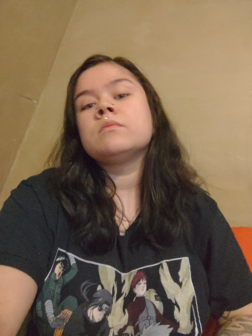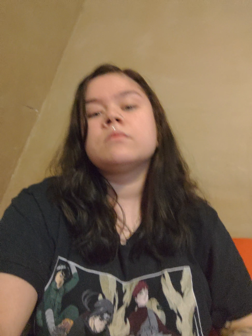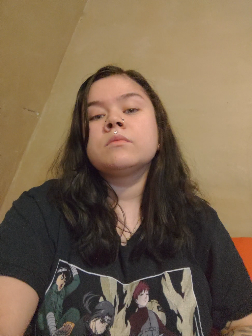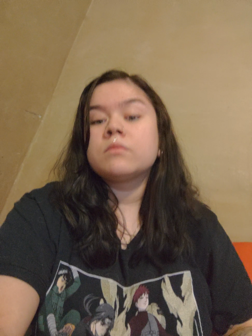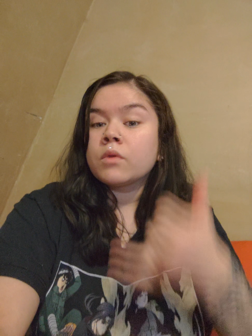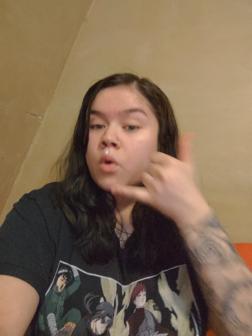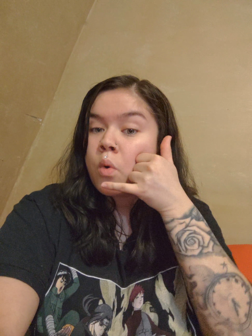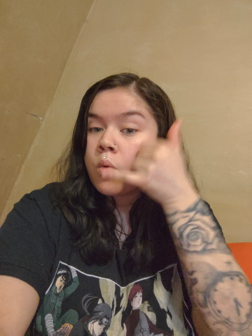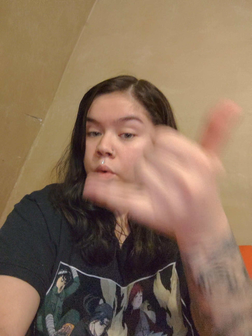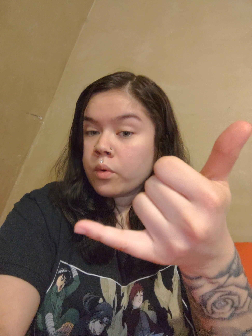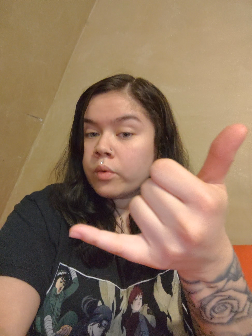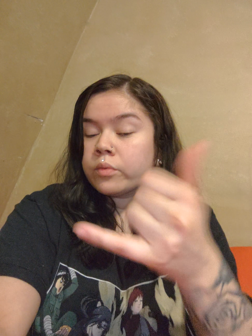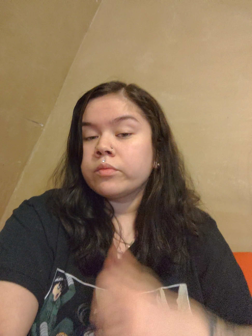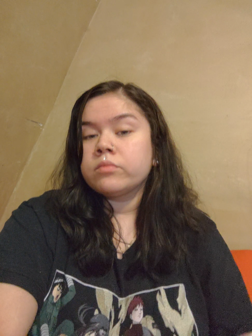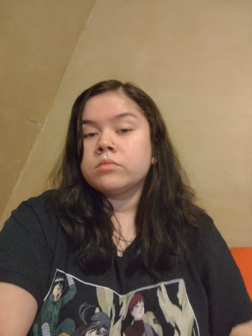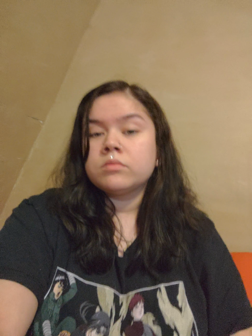call on the phone